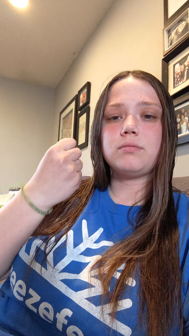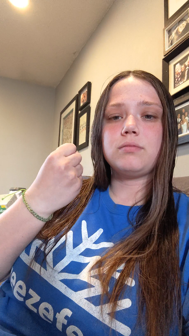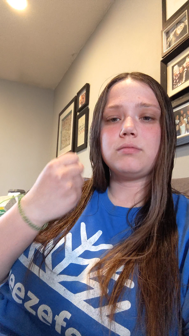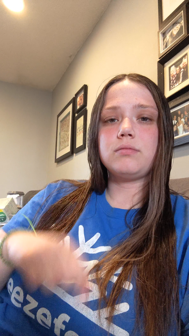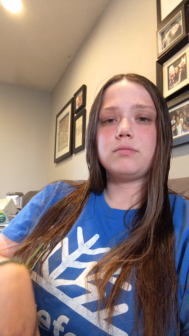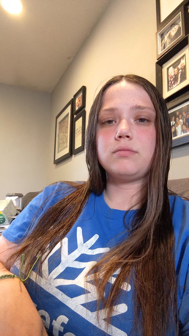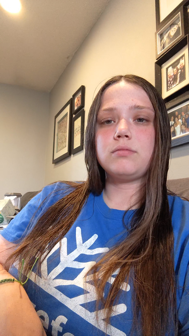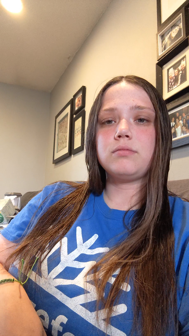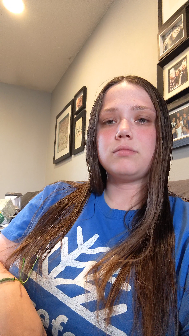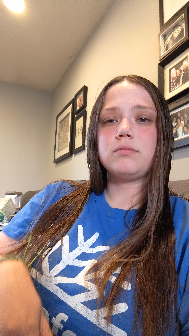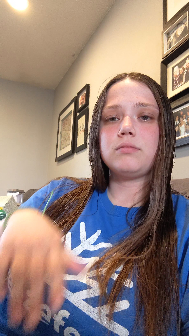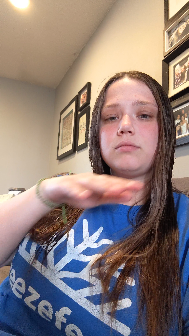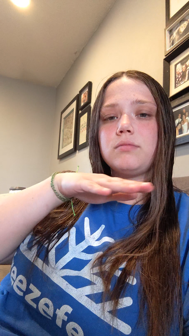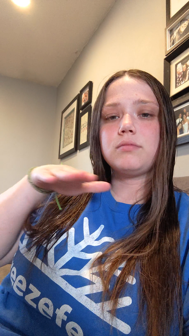nice